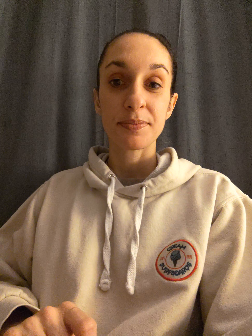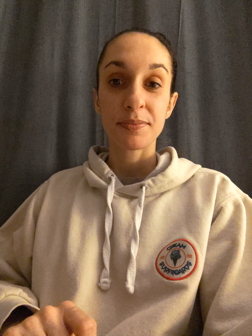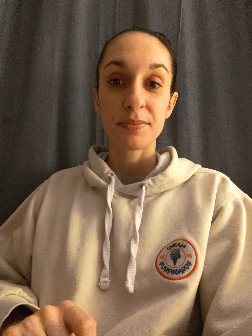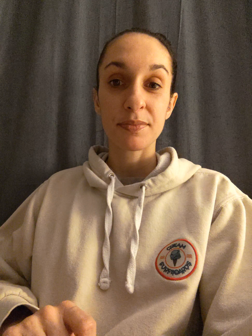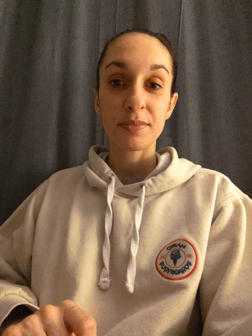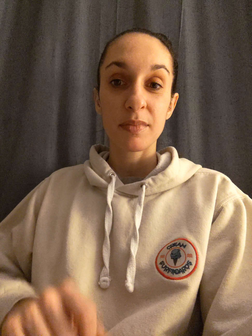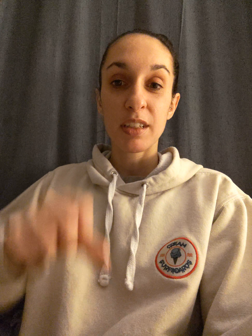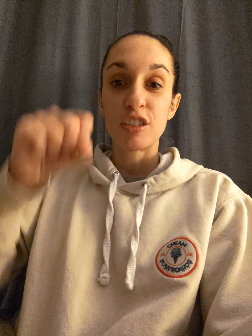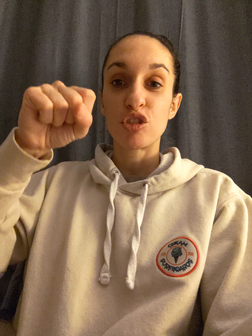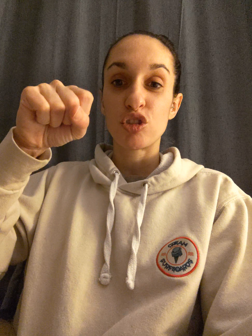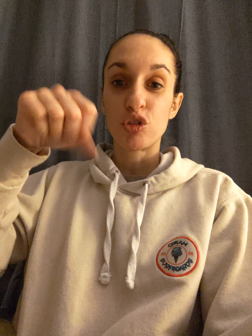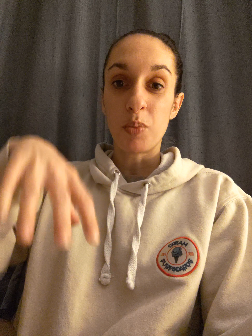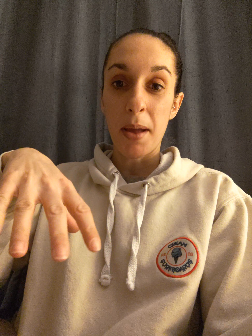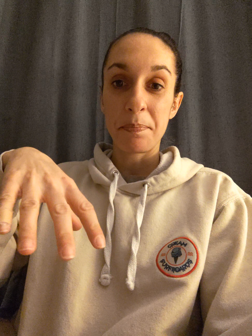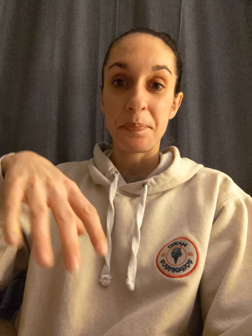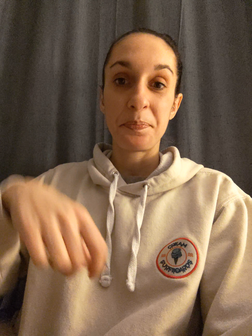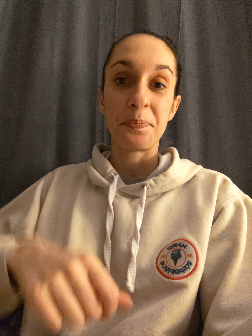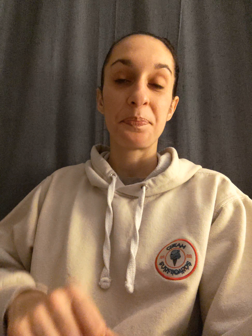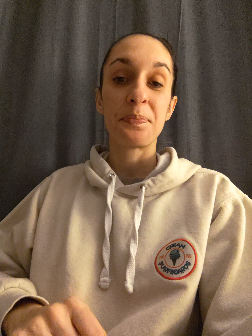drop